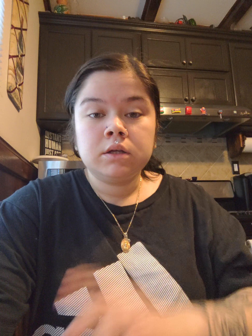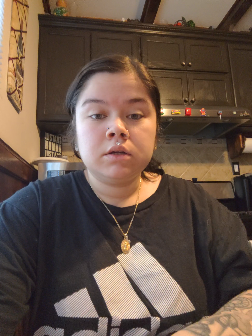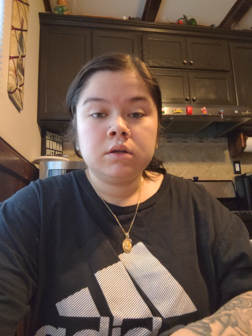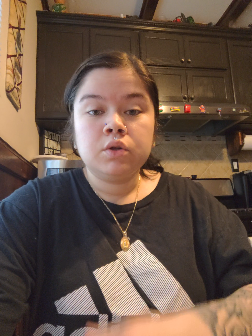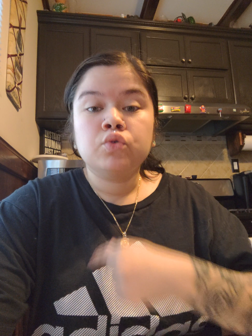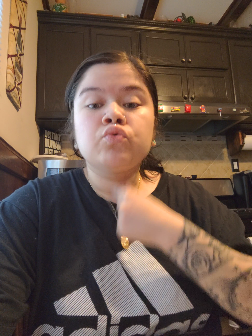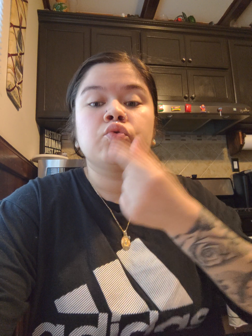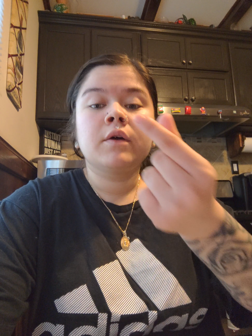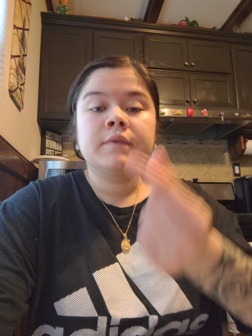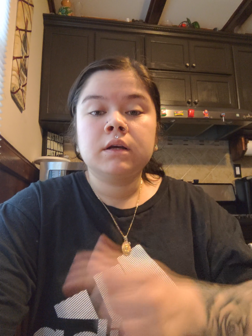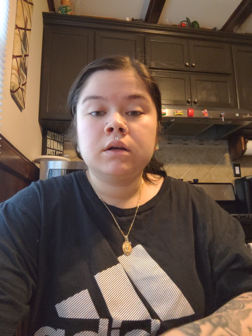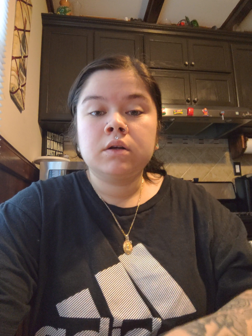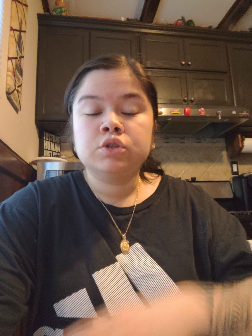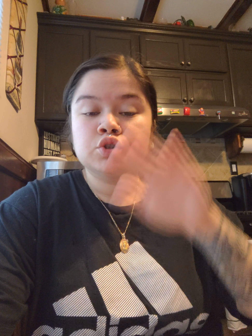giraffe